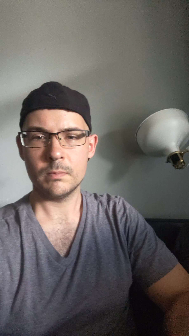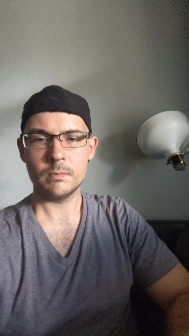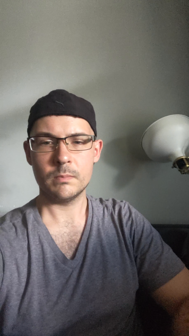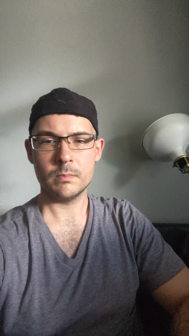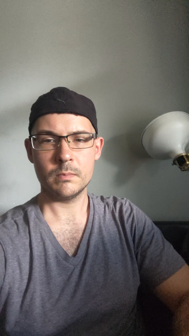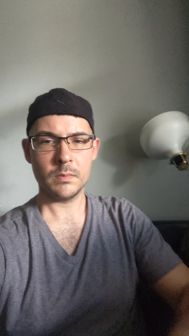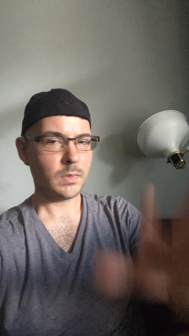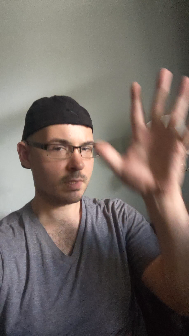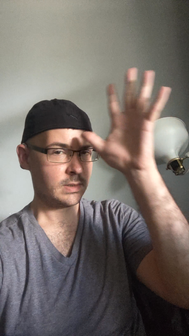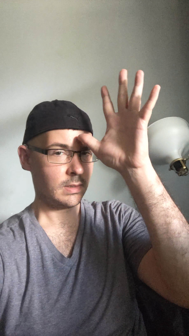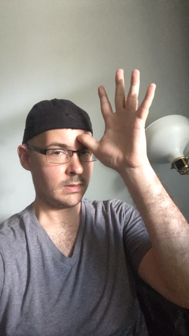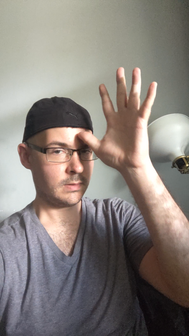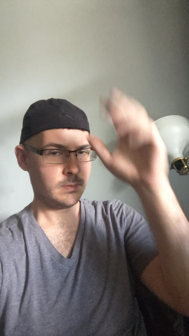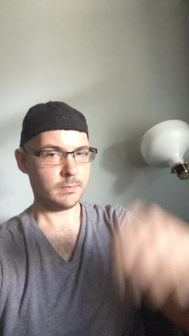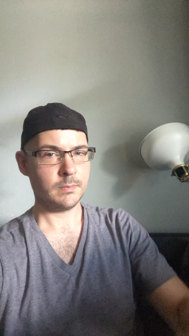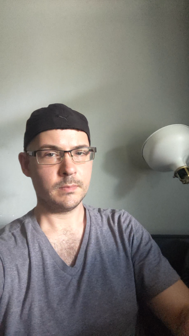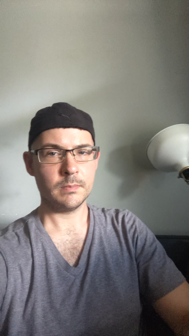daddy